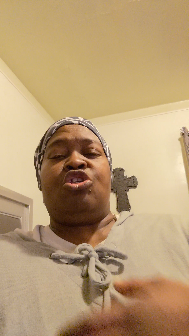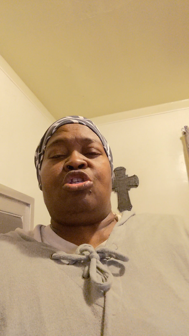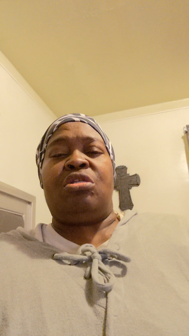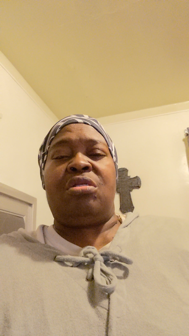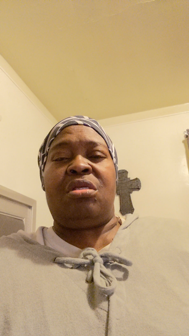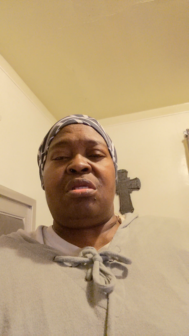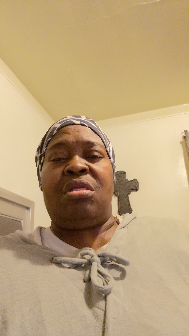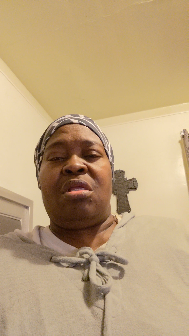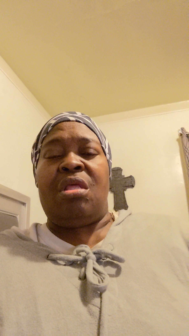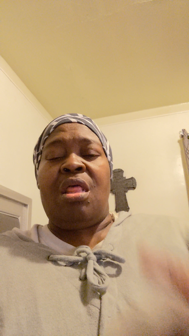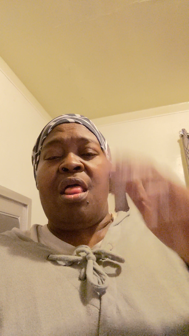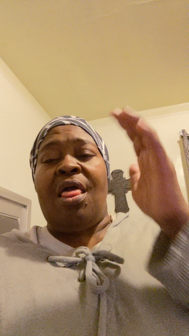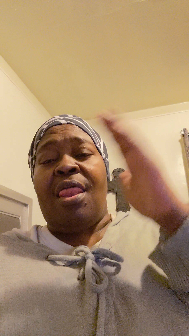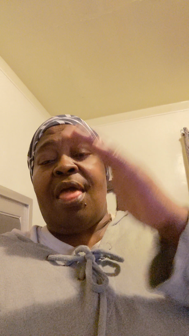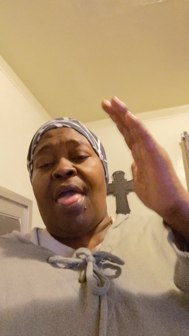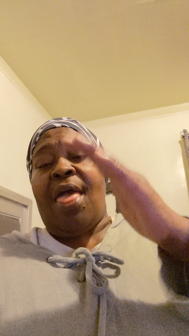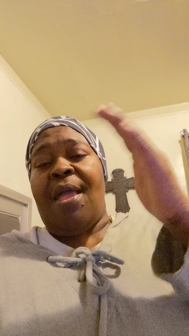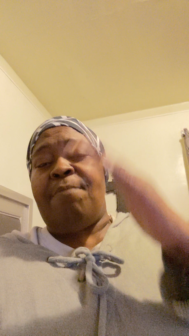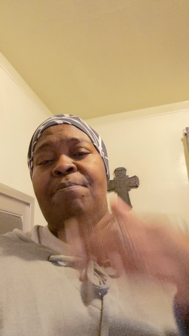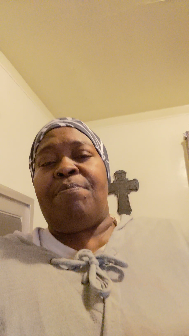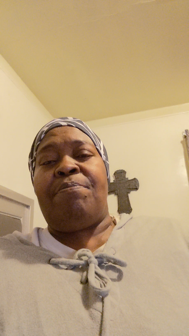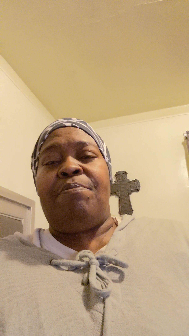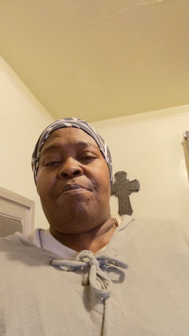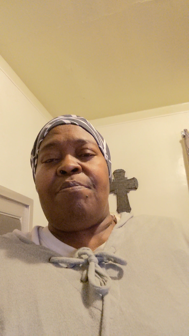clap